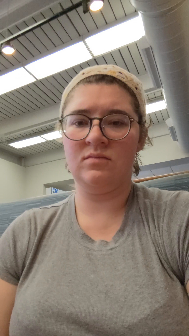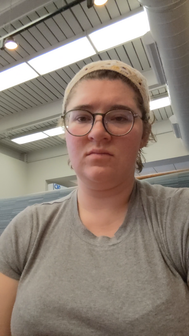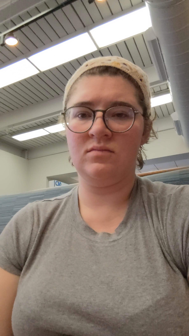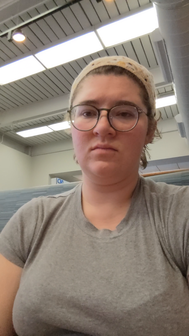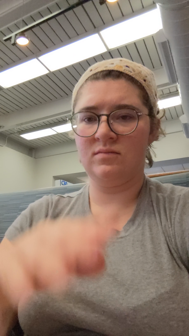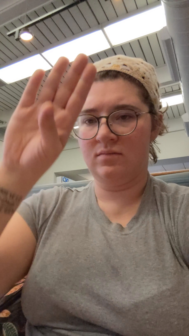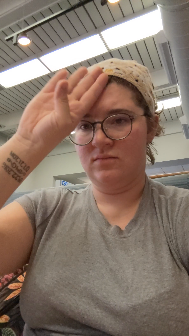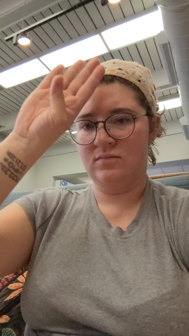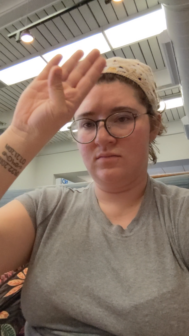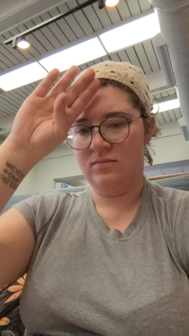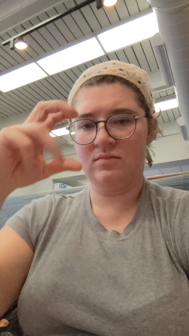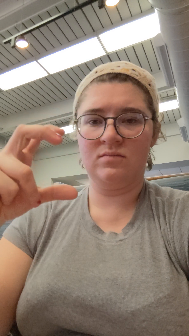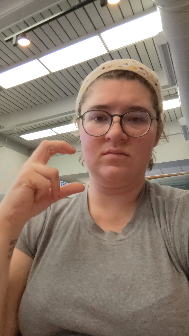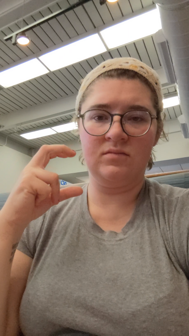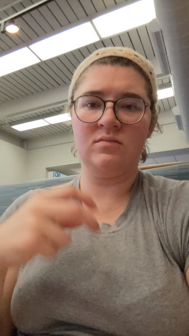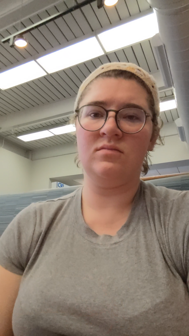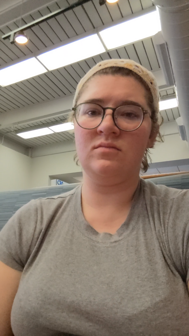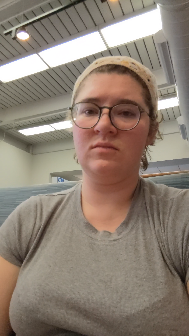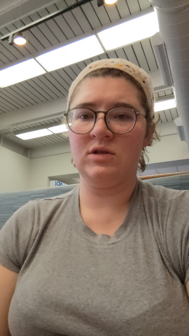fire truck